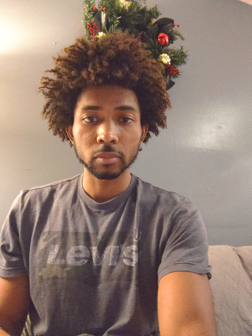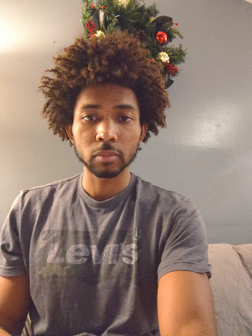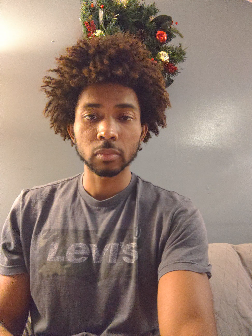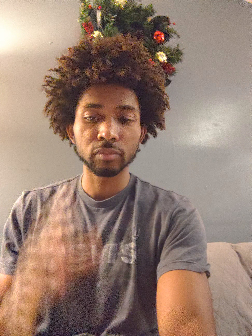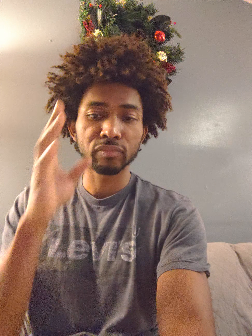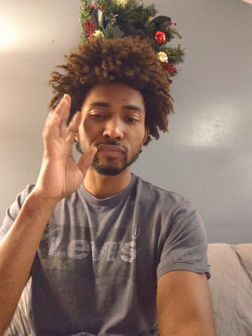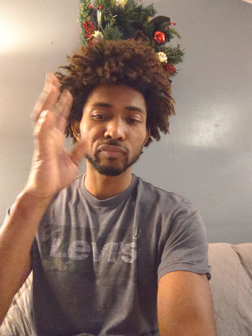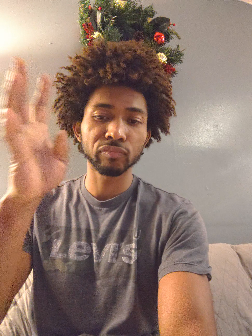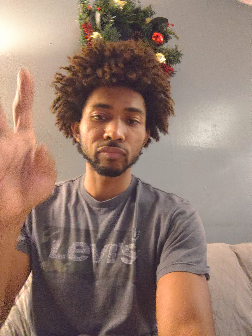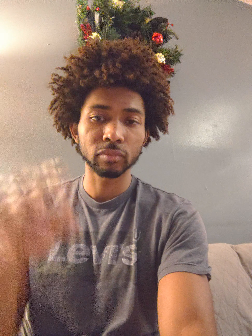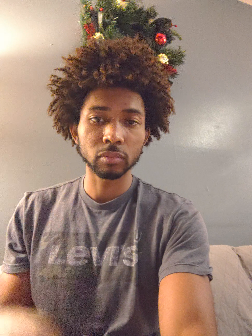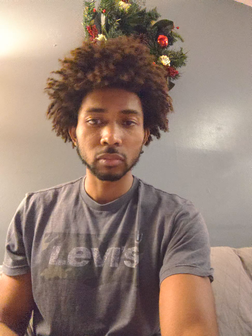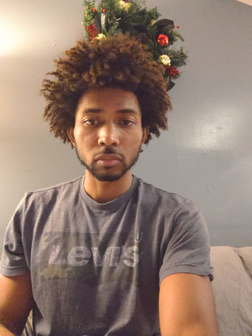pretend